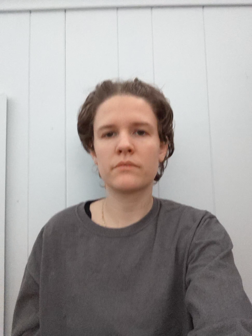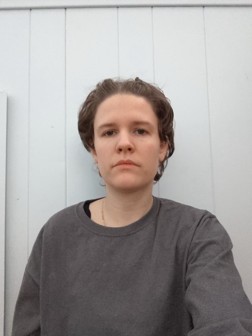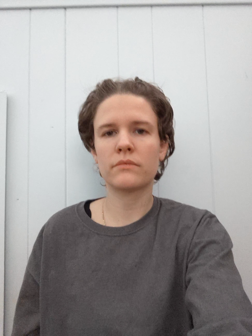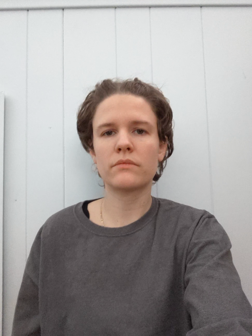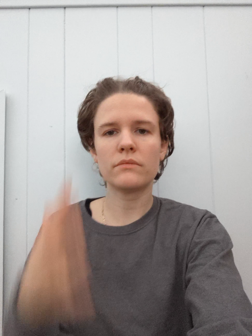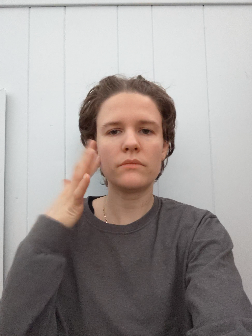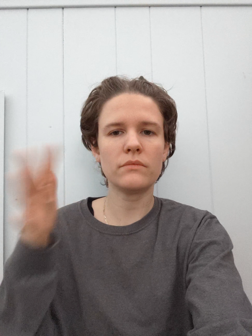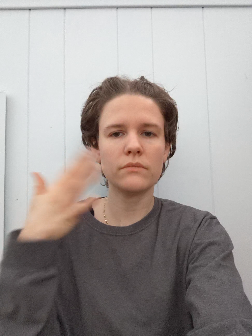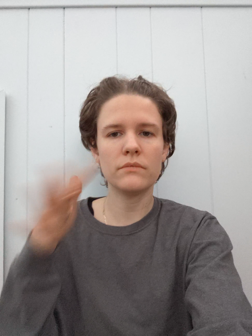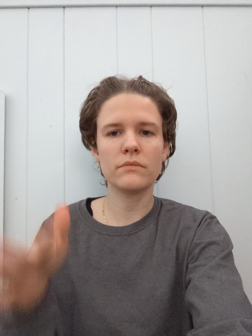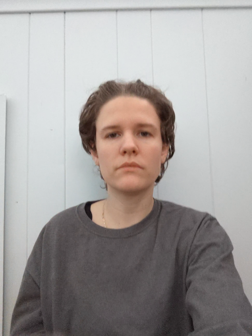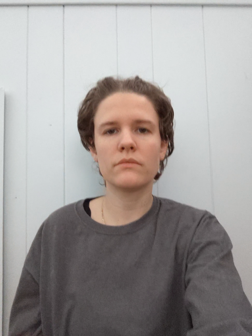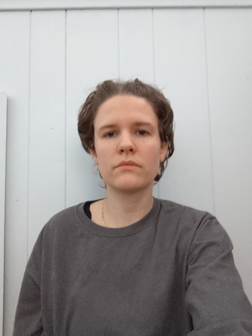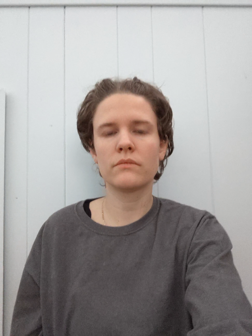noisy